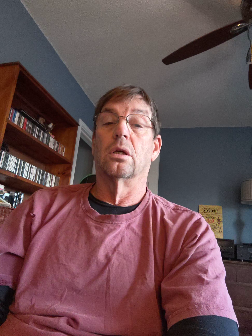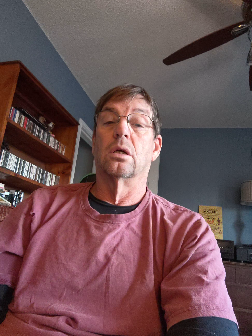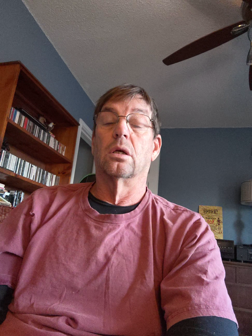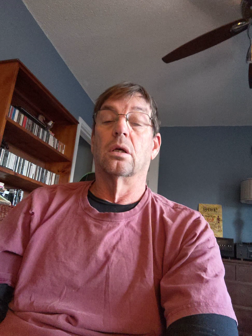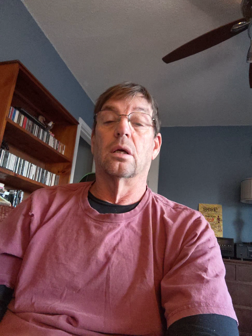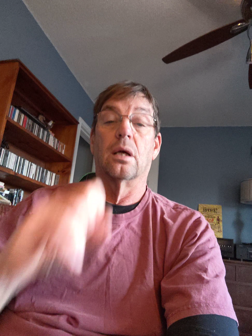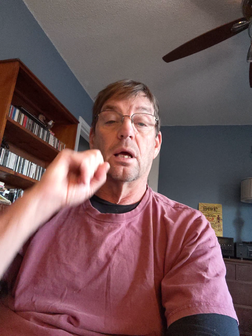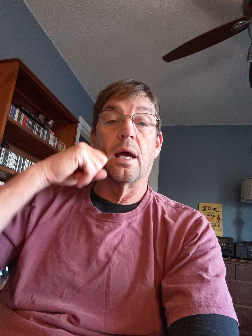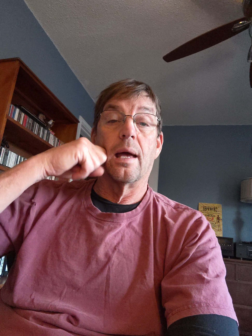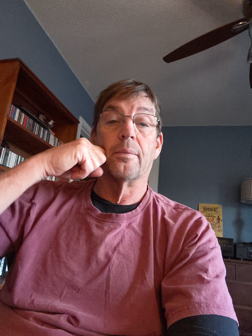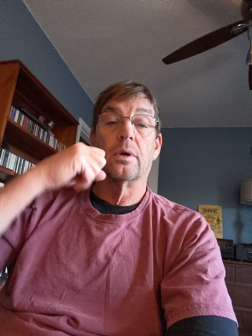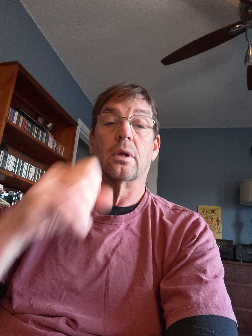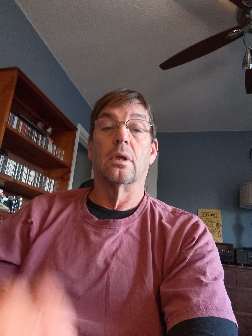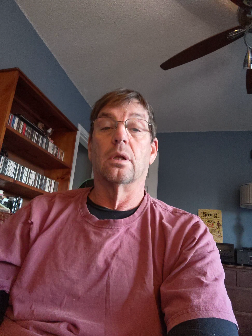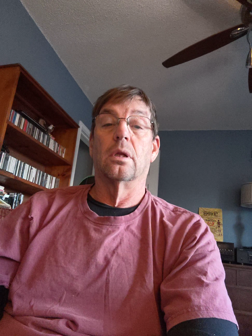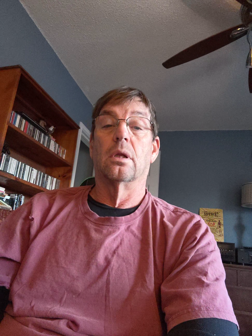apple